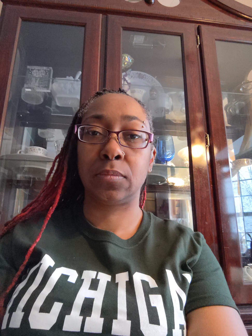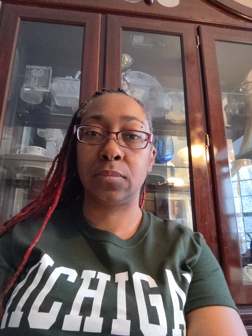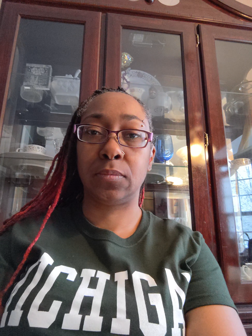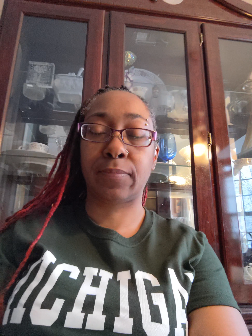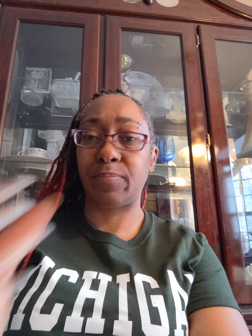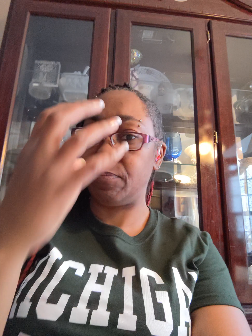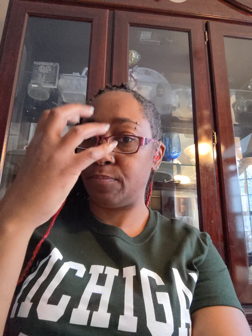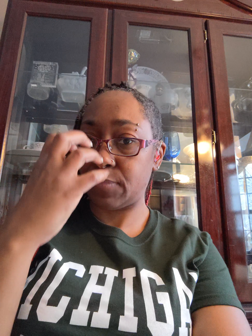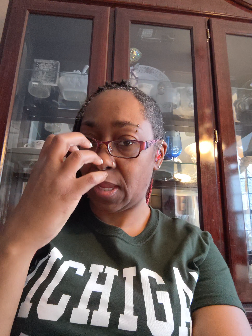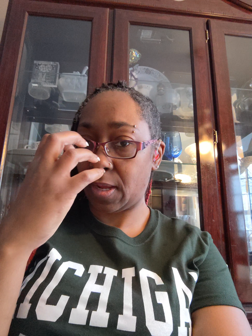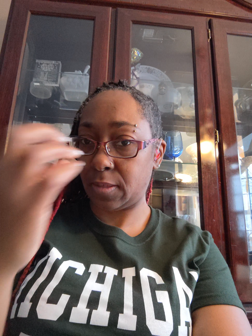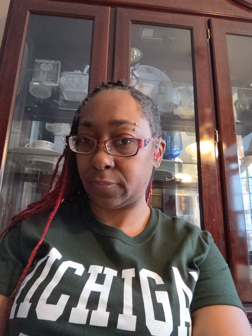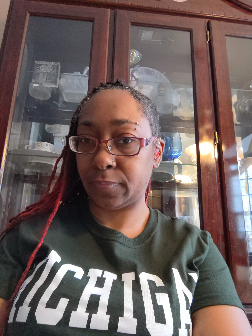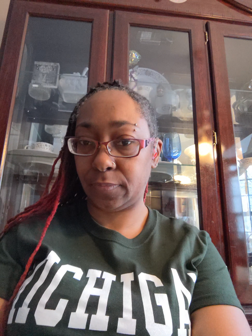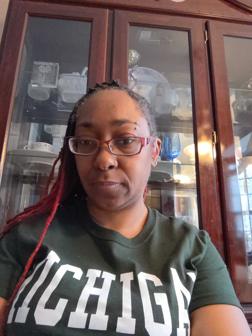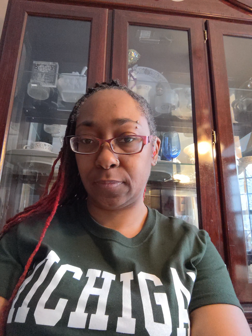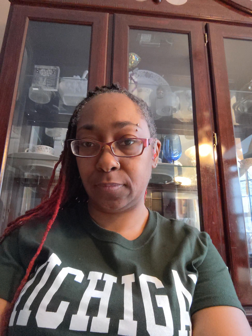mad